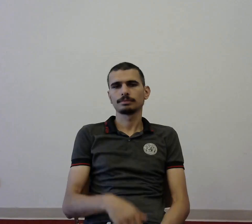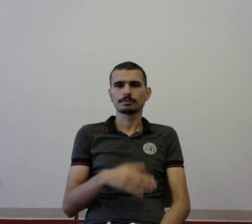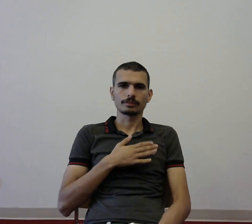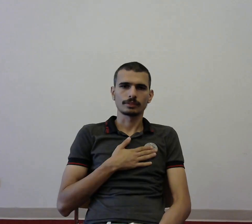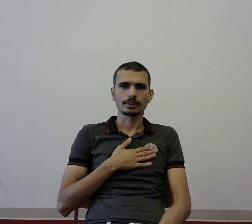mən